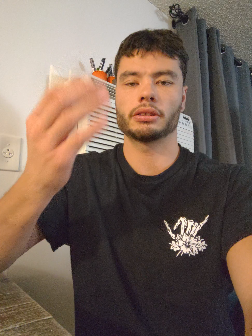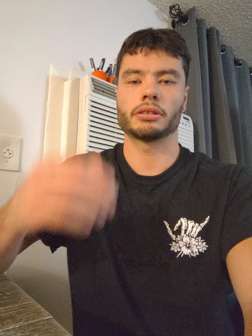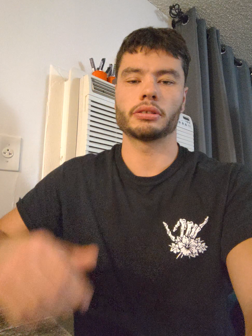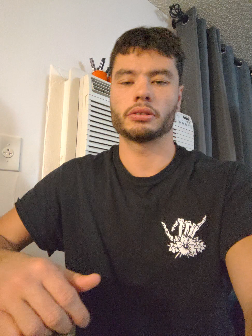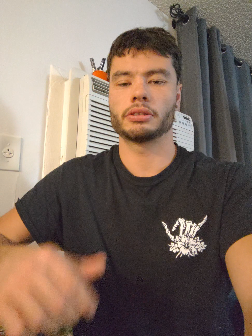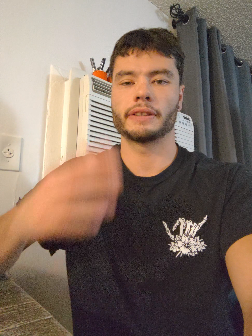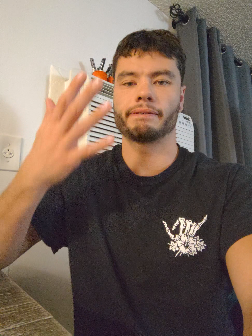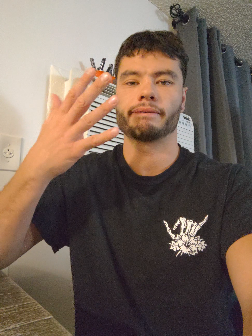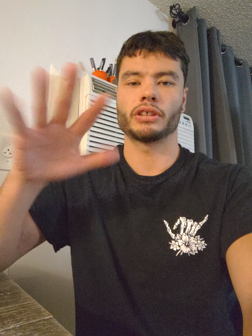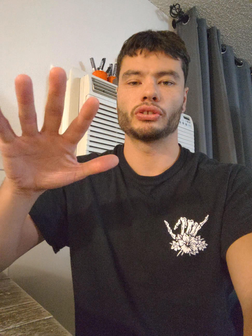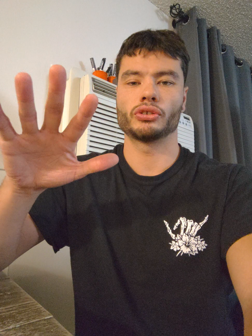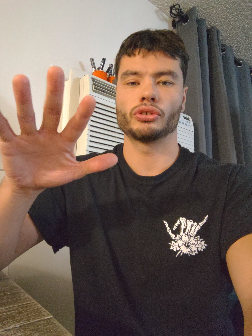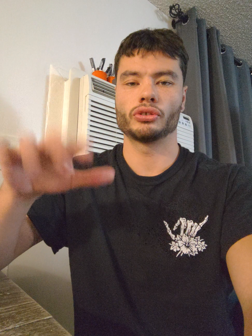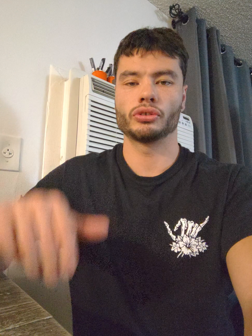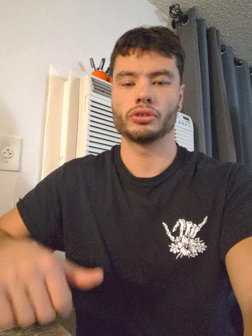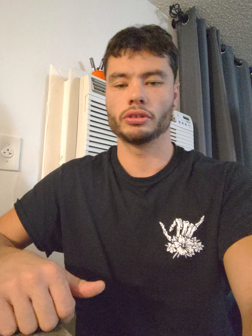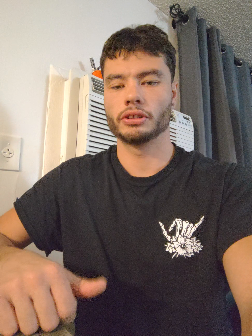finish